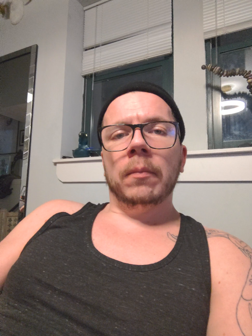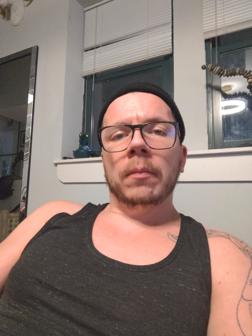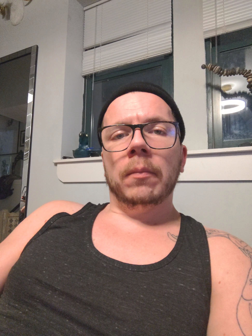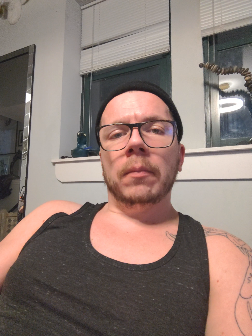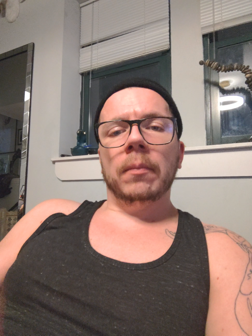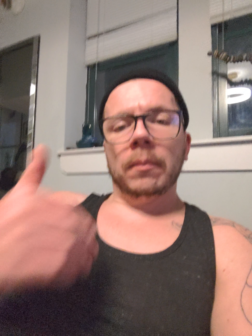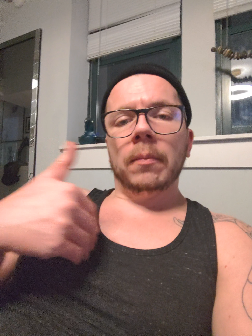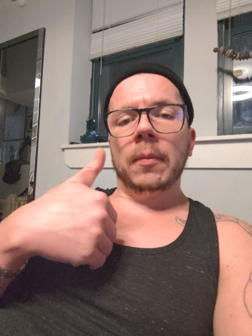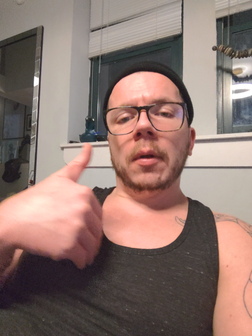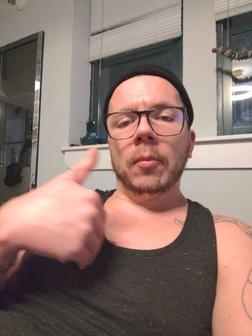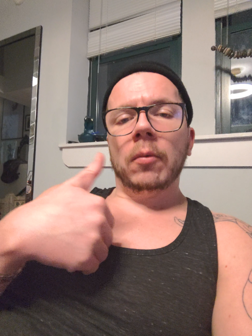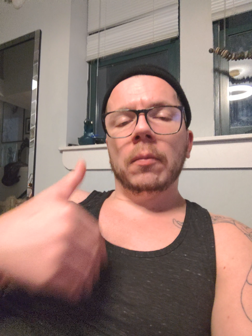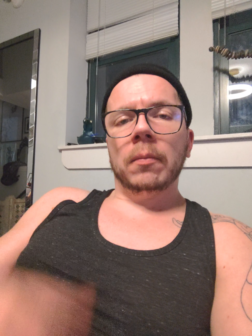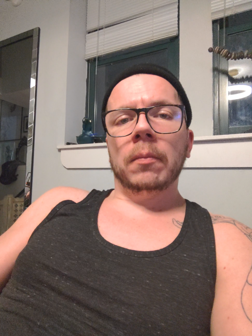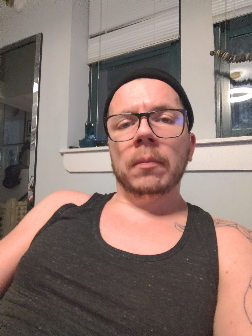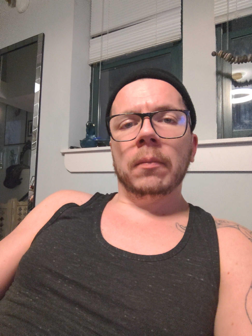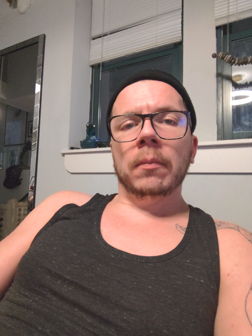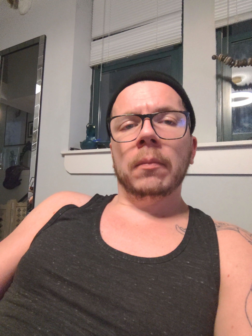animal